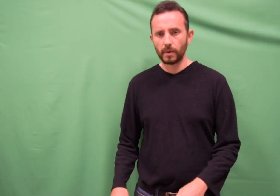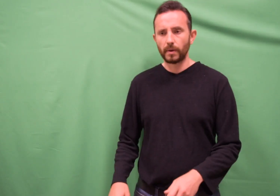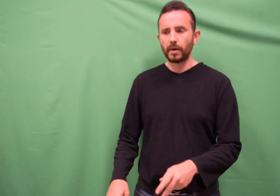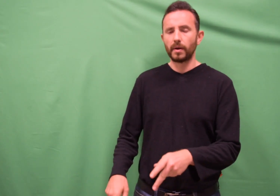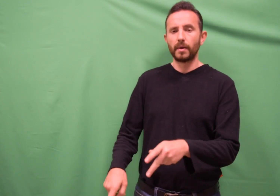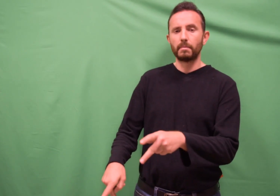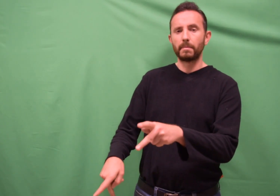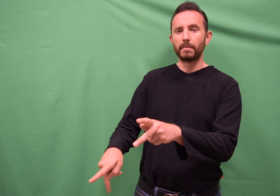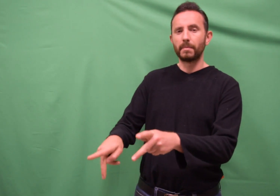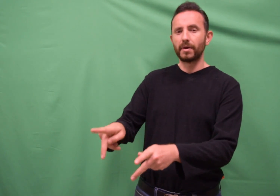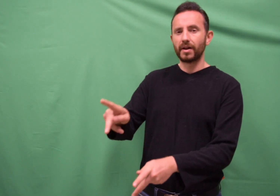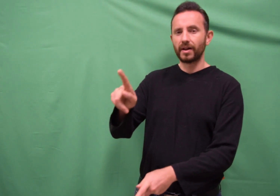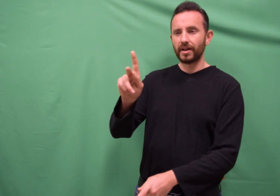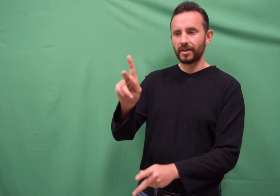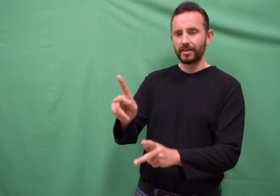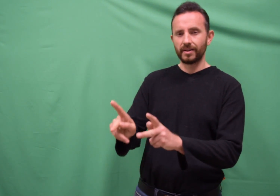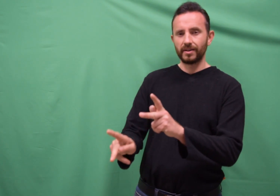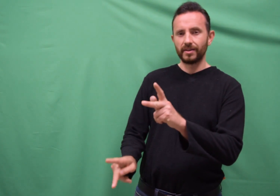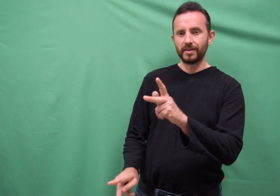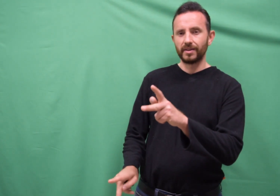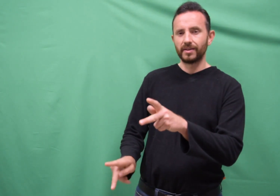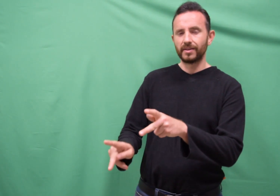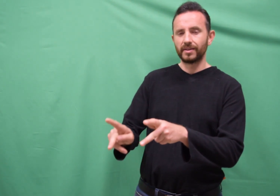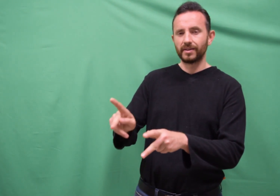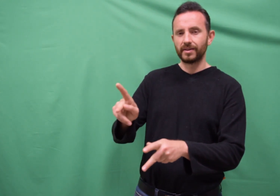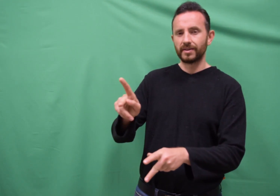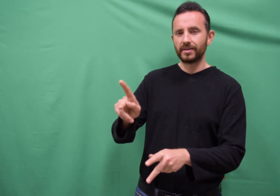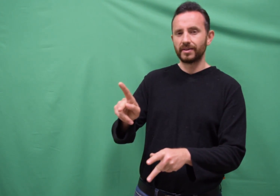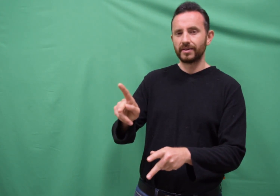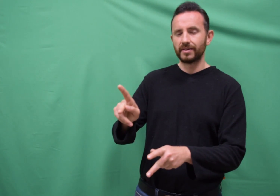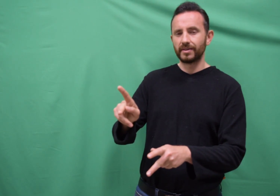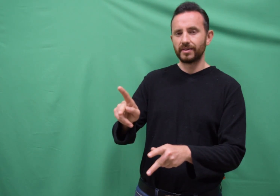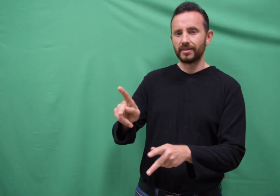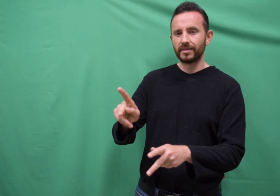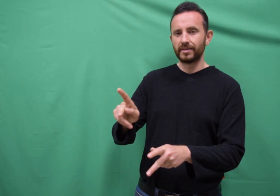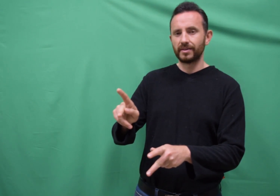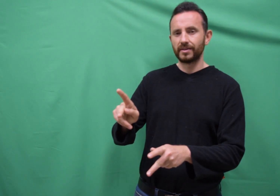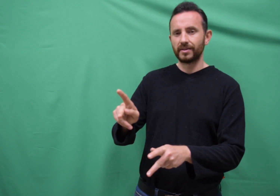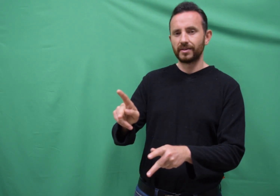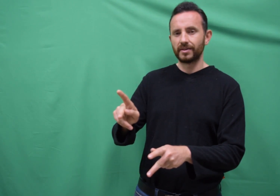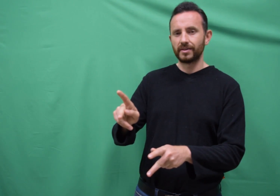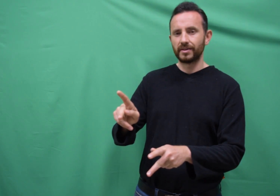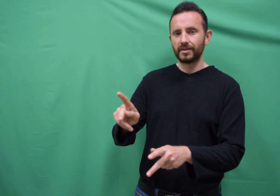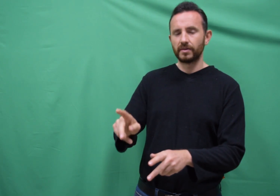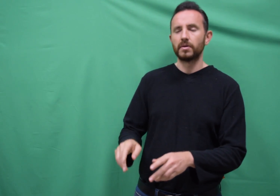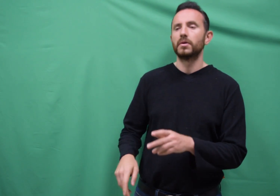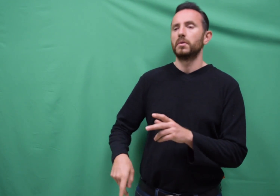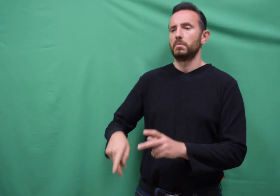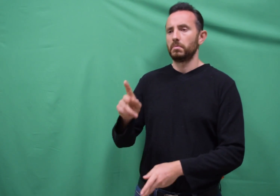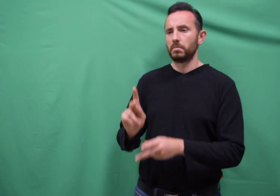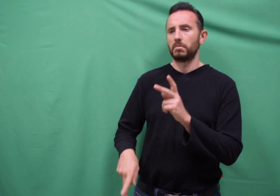platicar